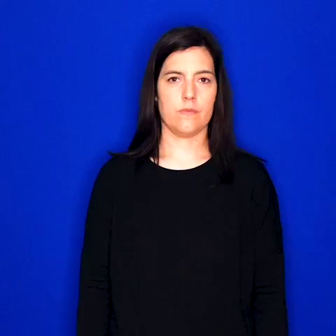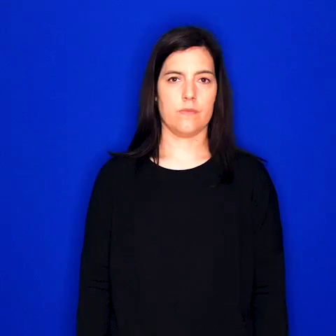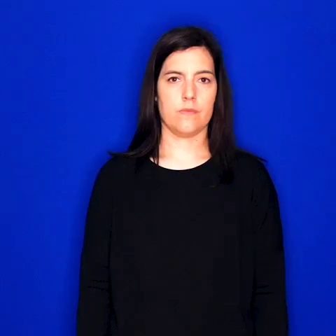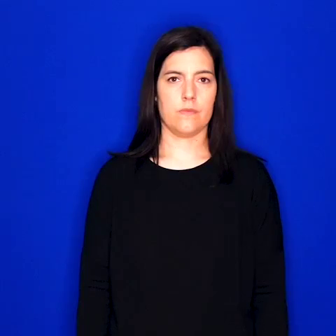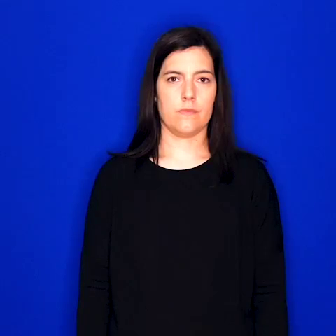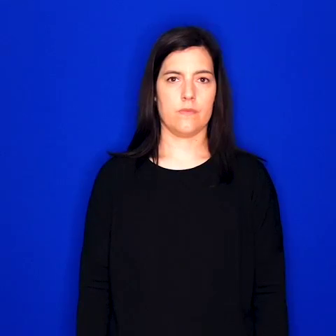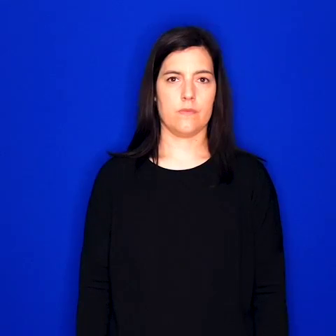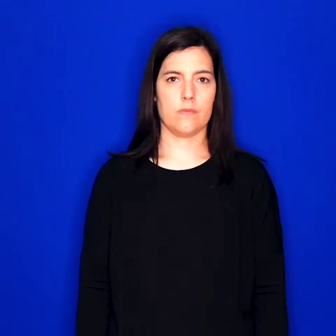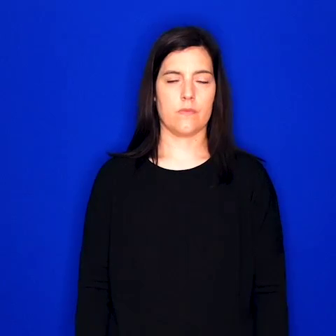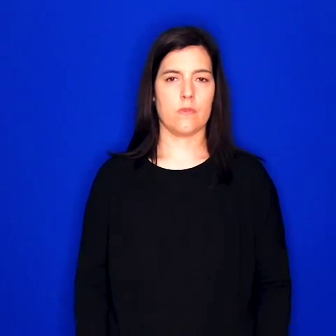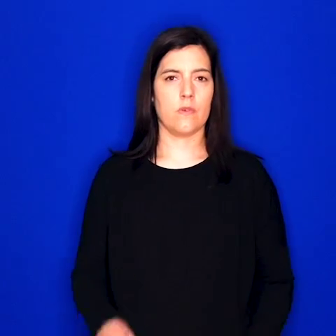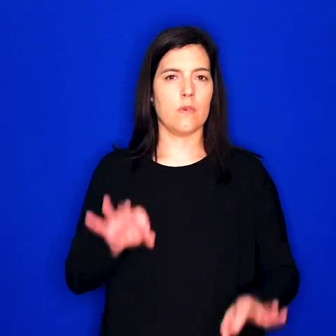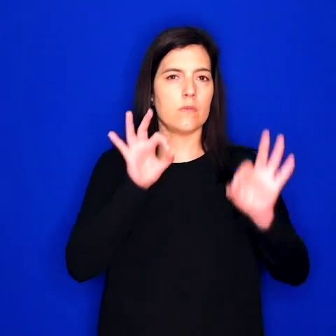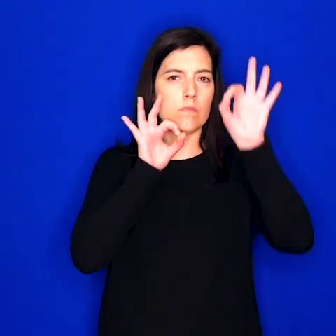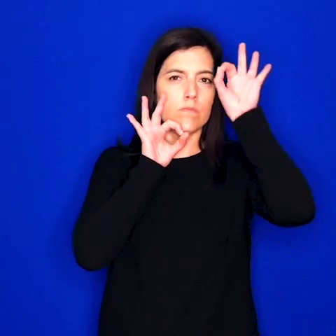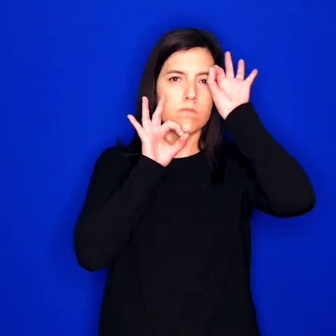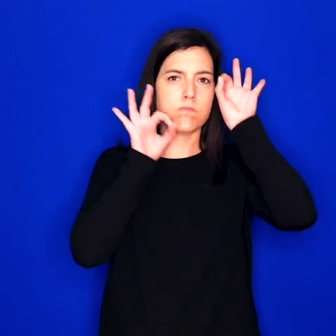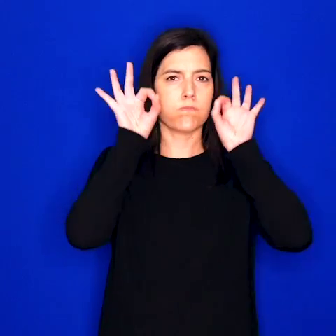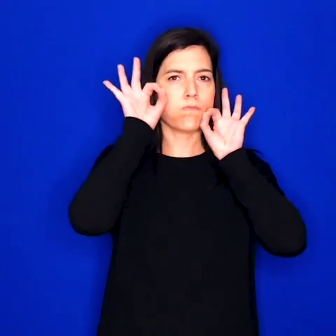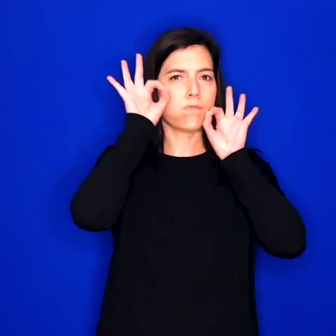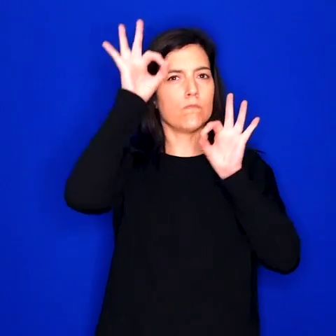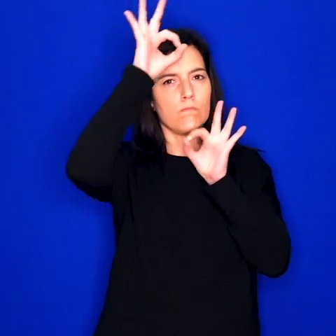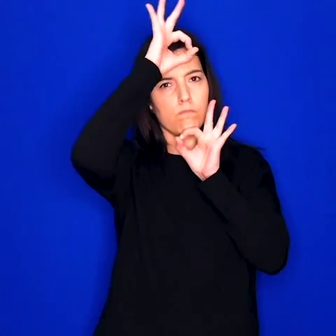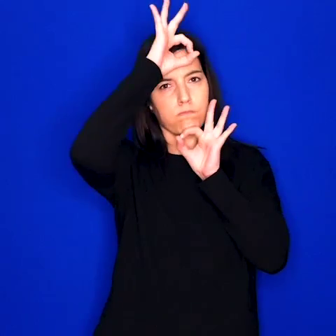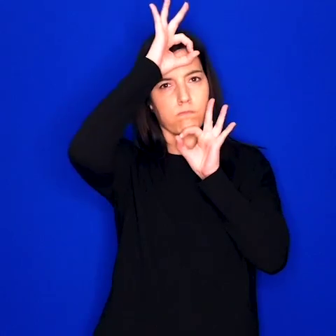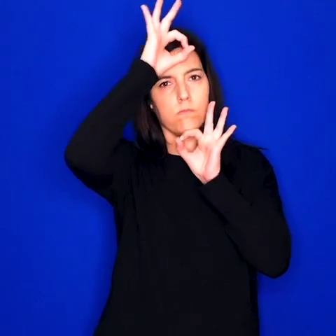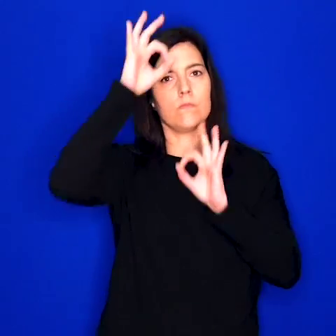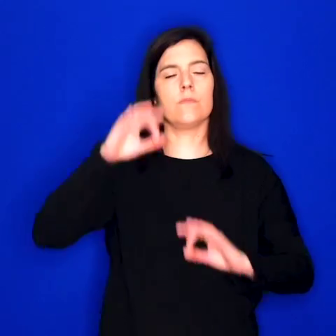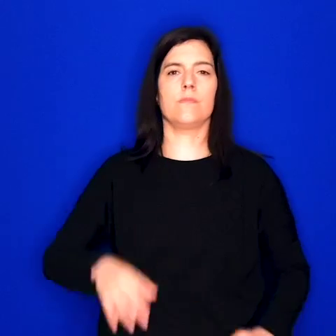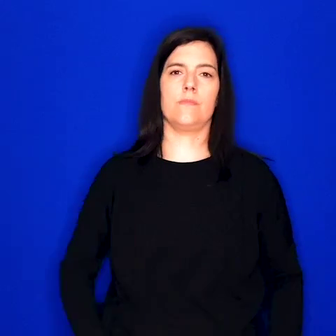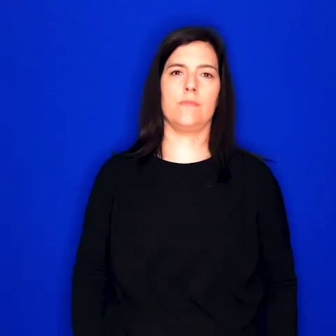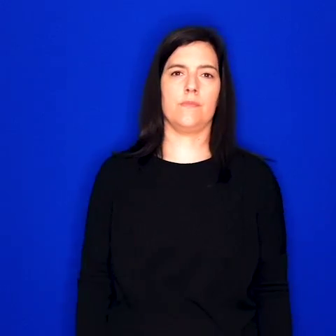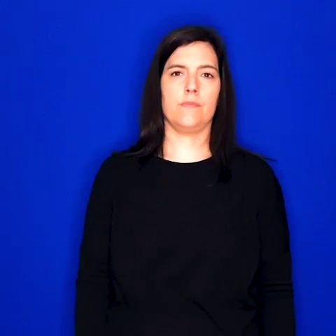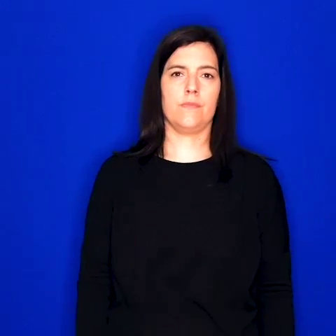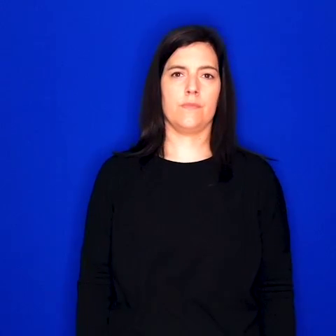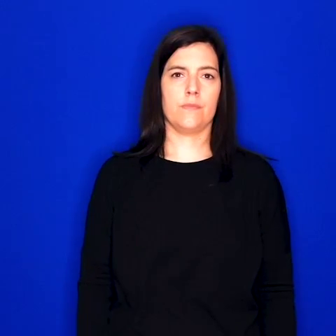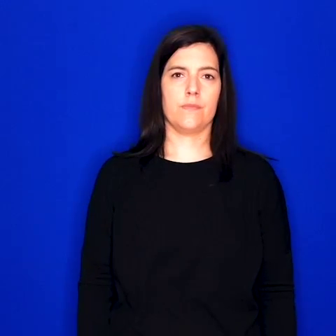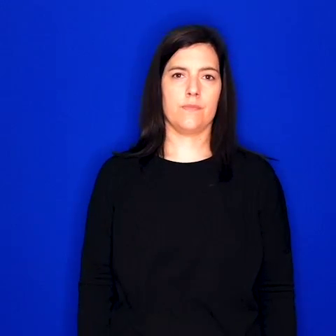varicela